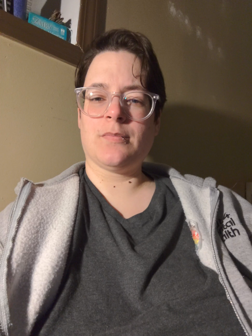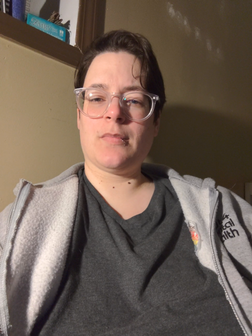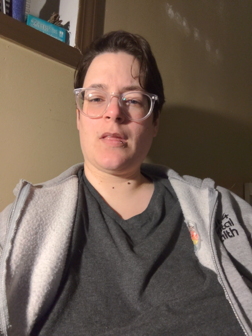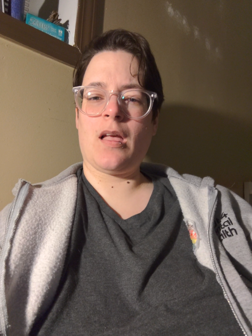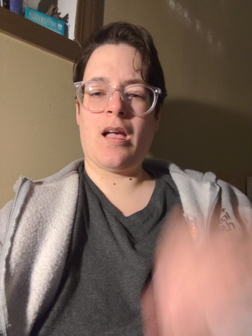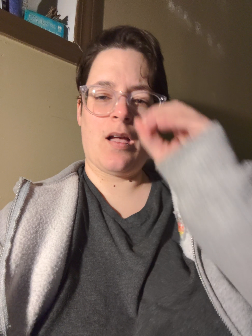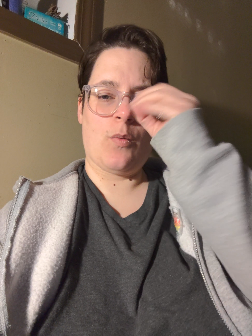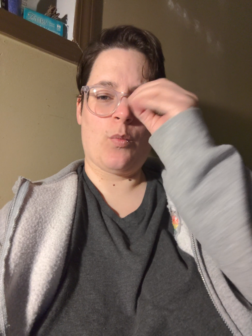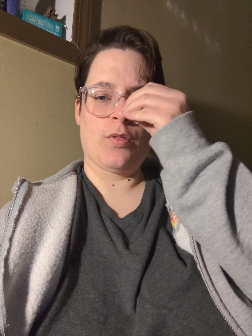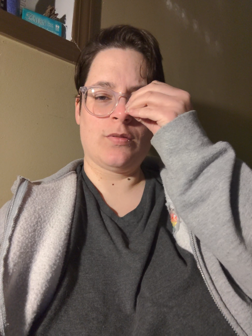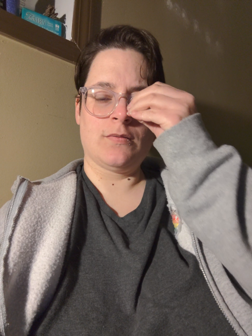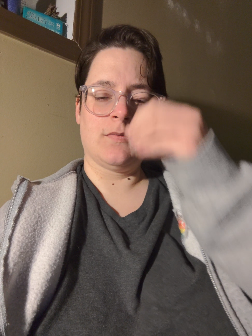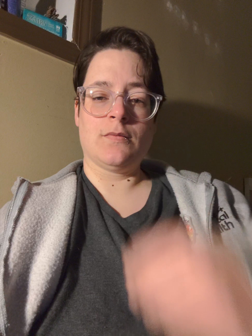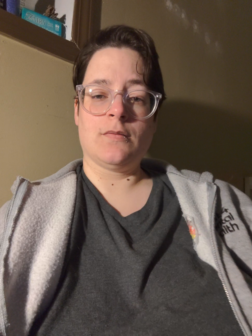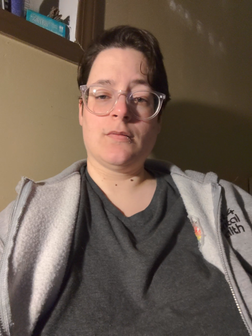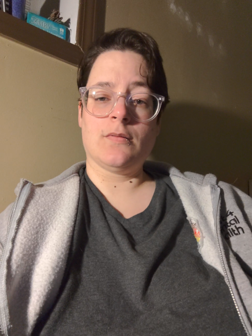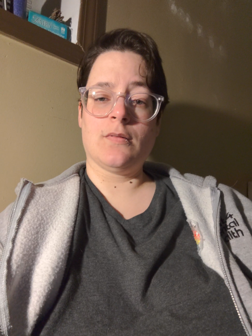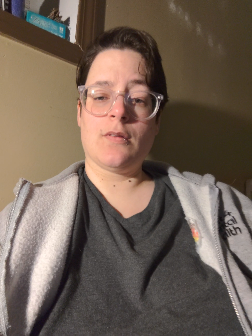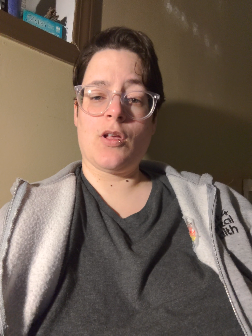owl